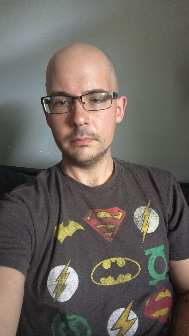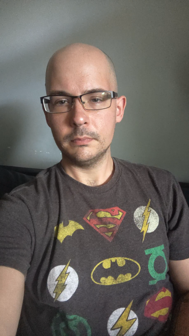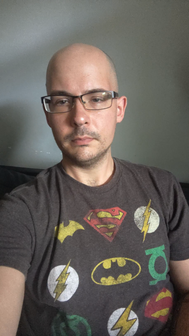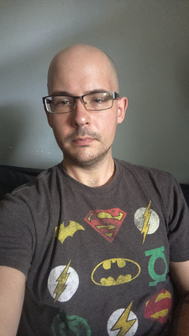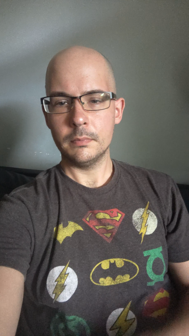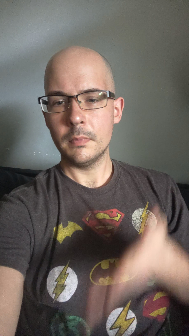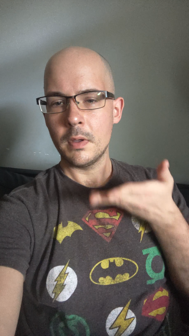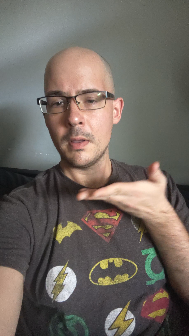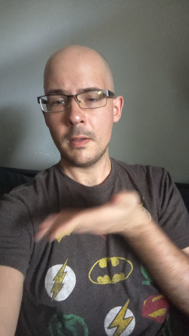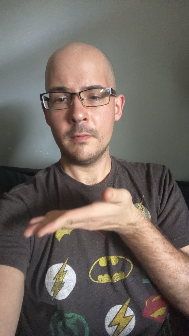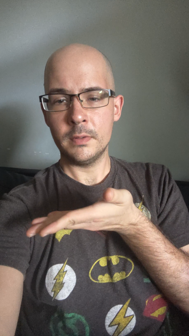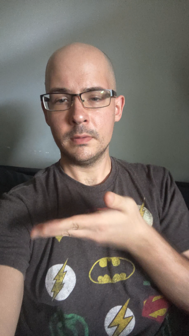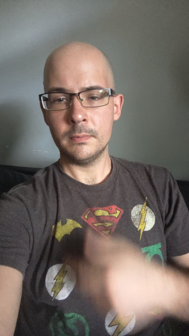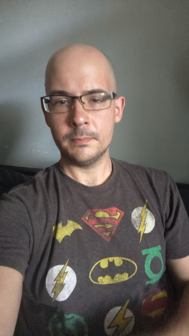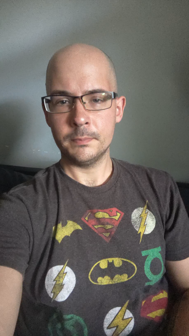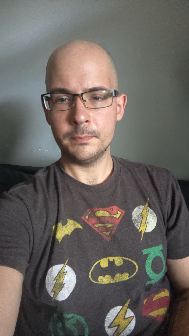oven